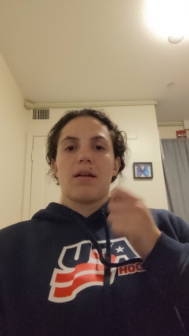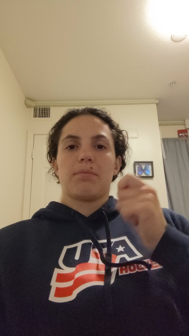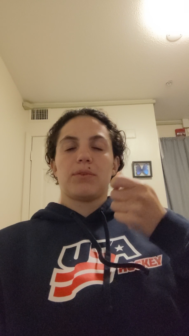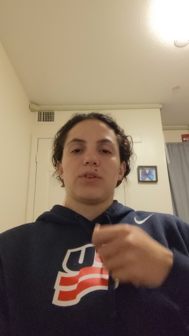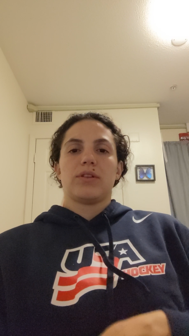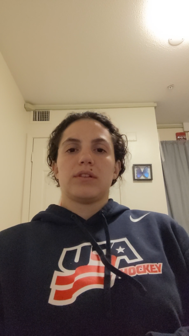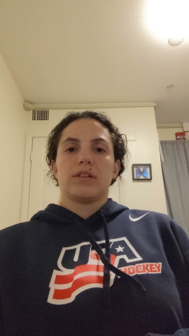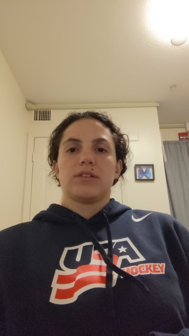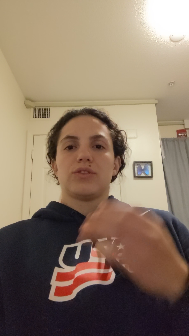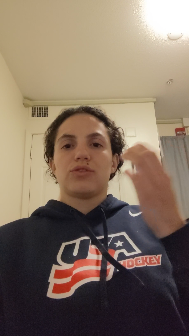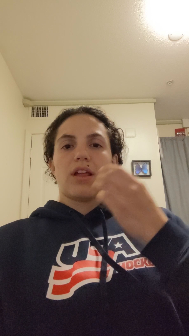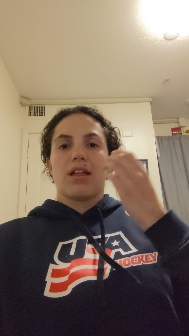shake